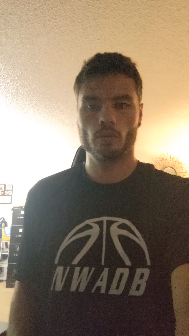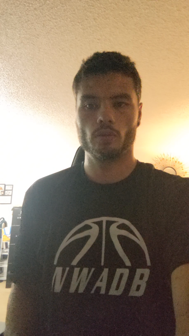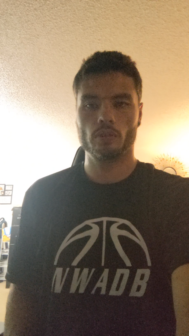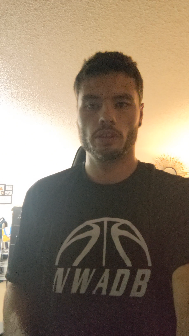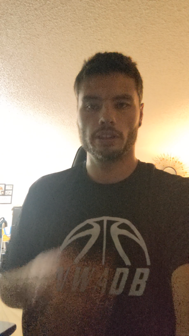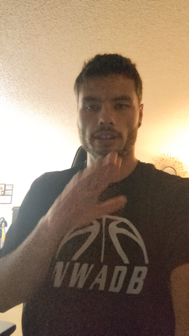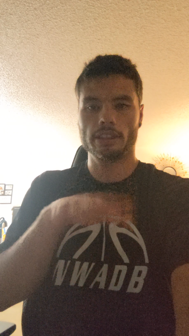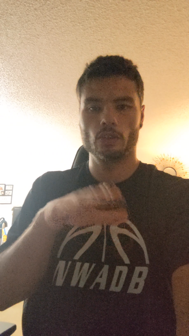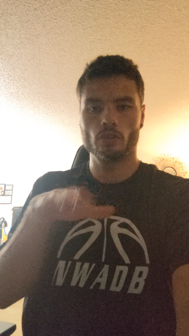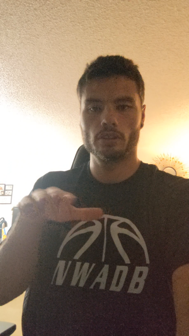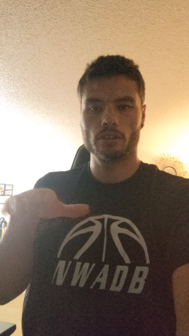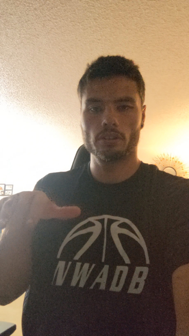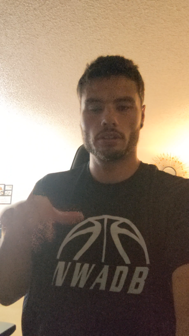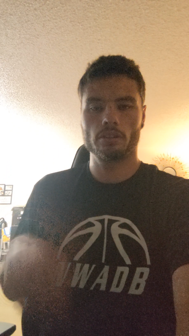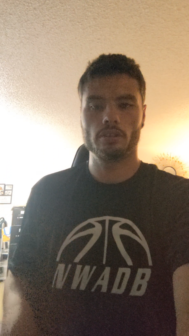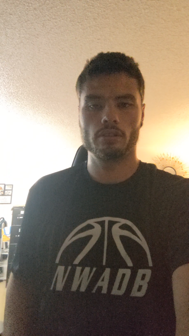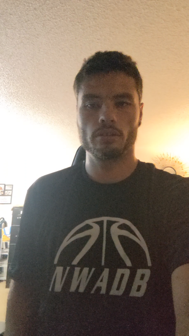children